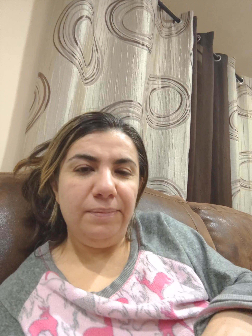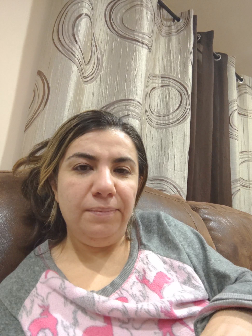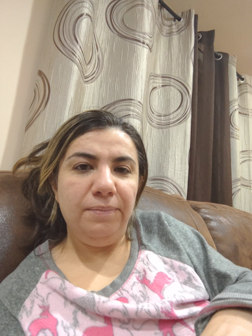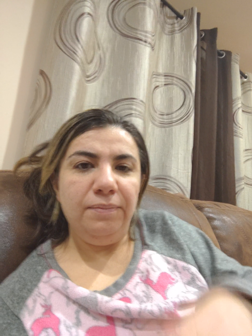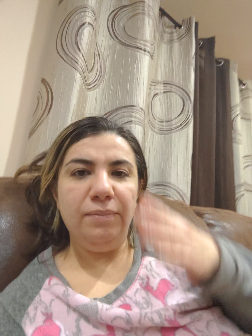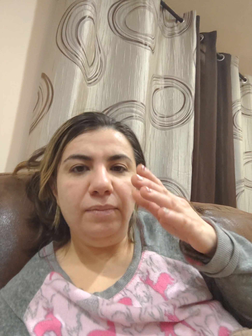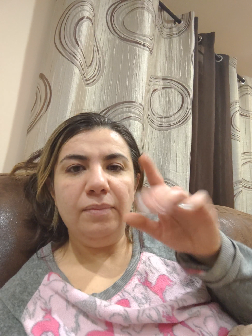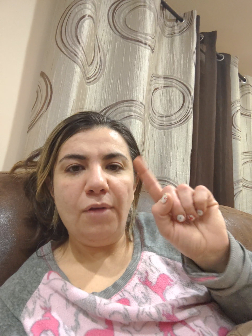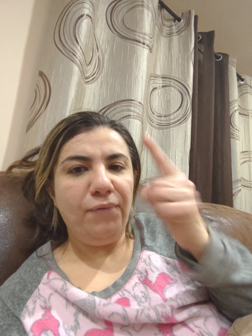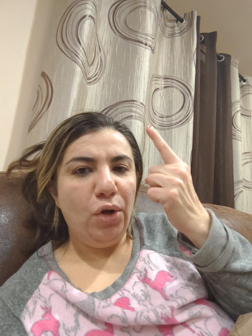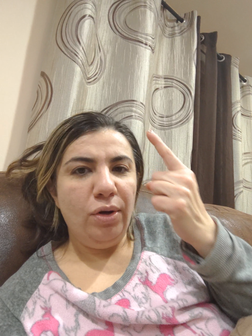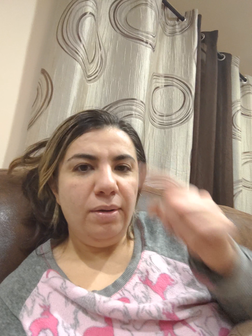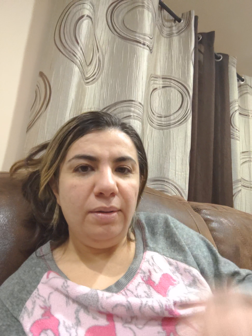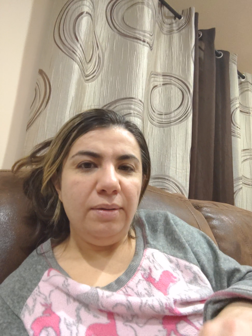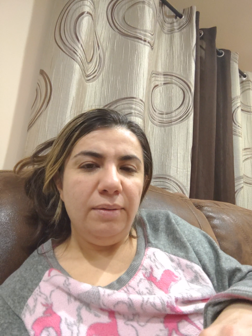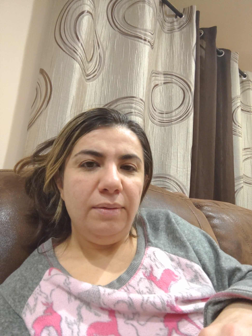first